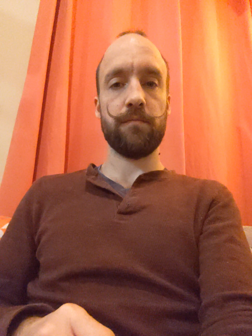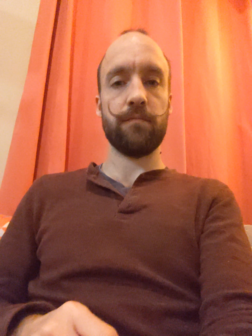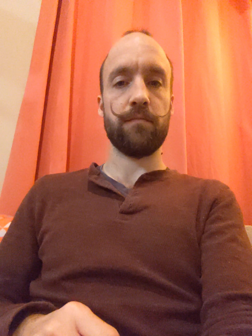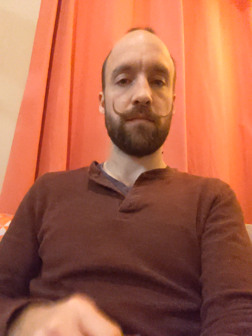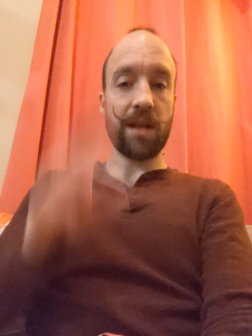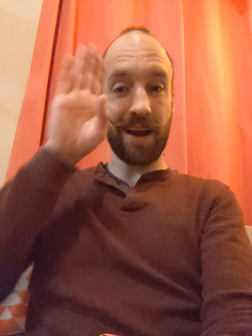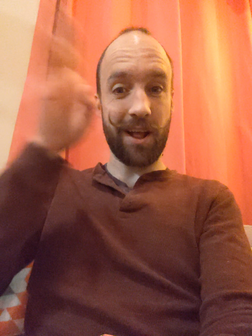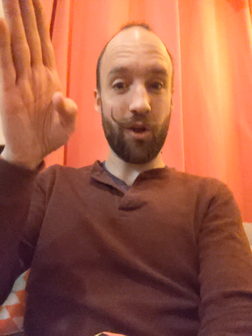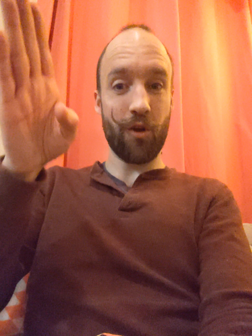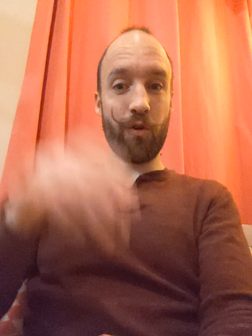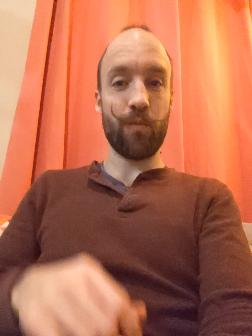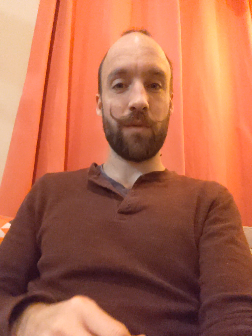hello